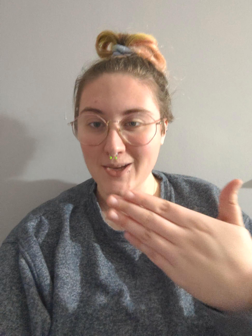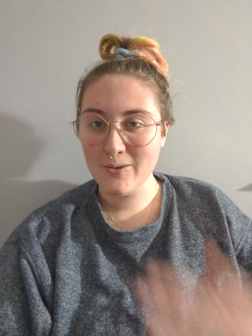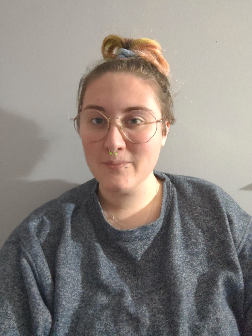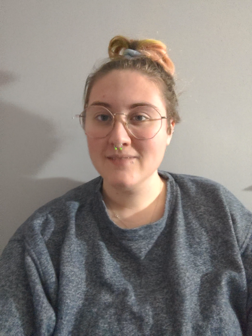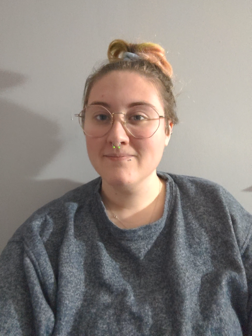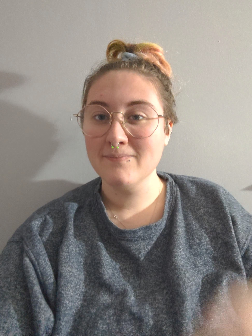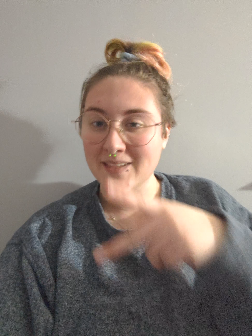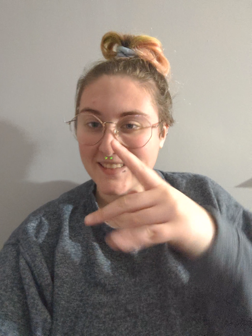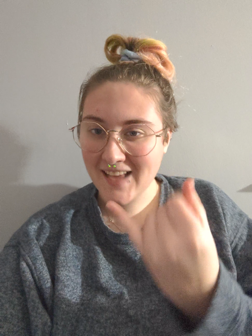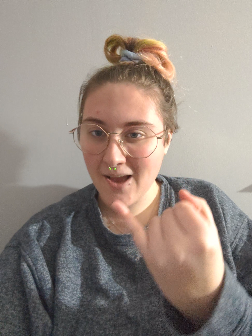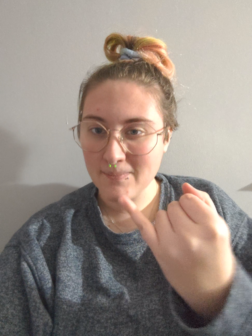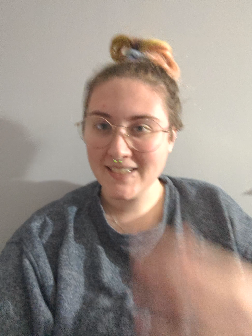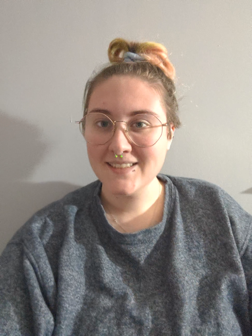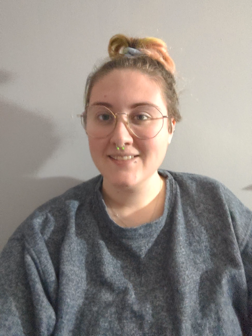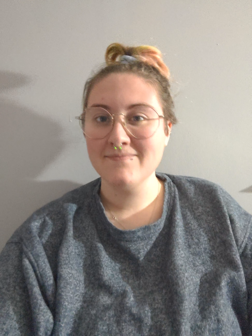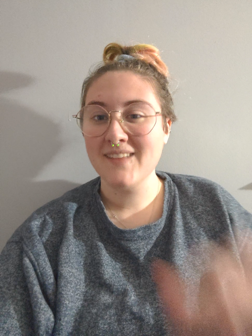pajamas